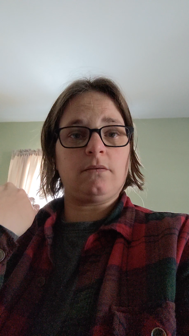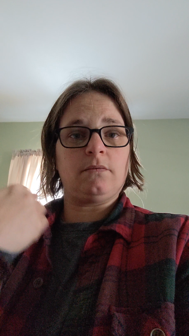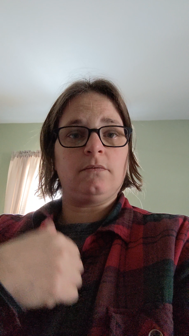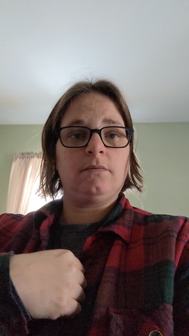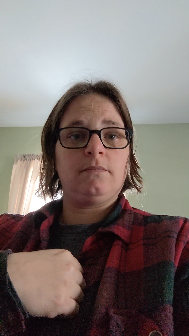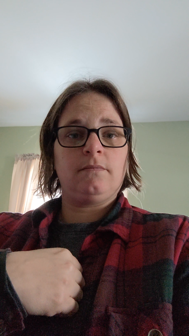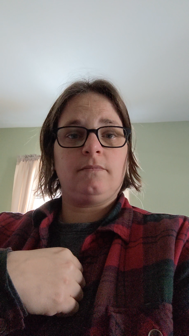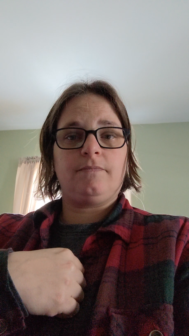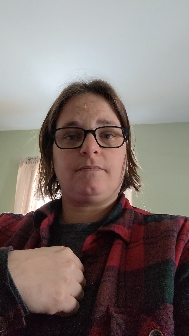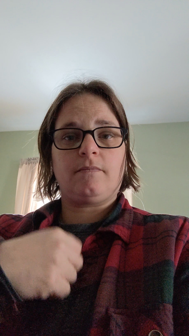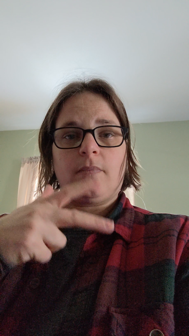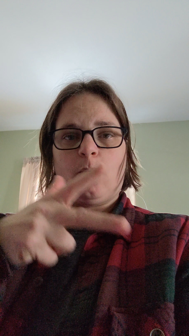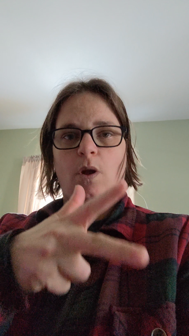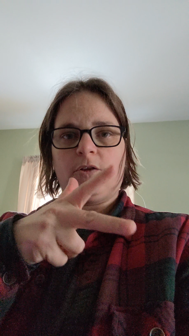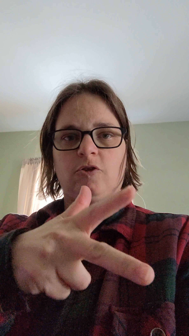garage